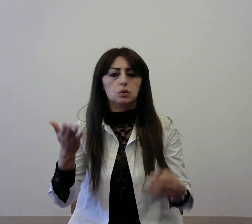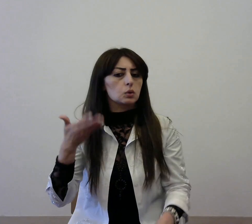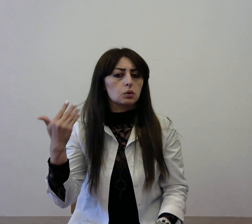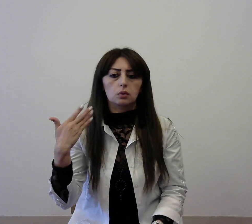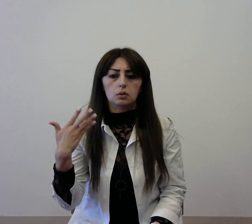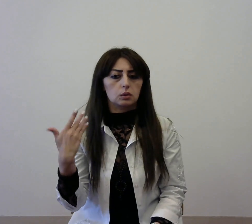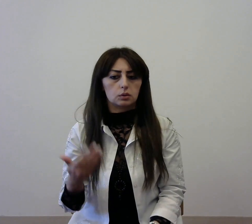yox